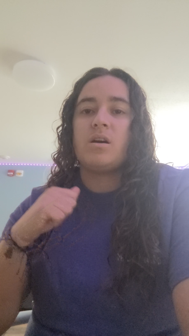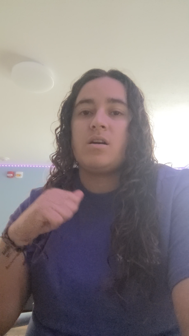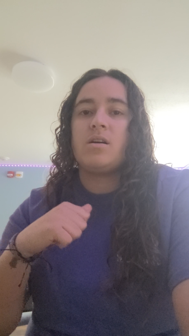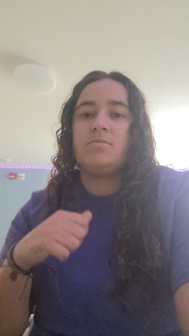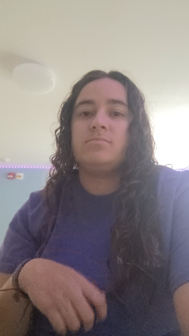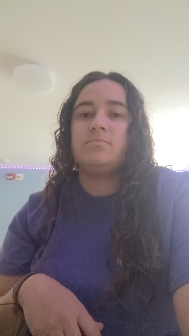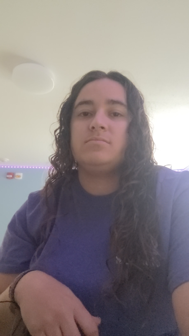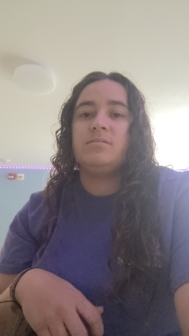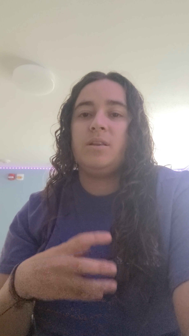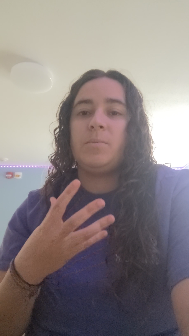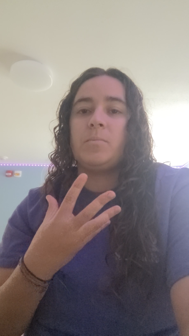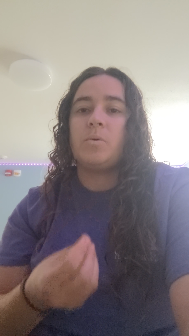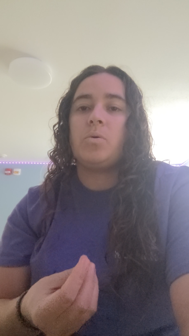poor